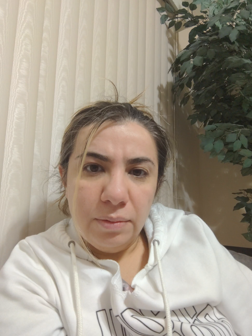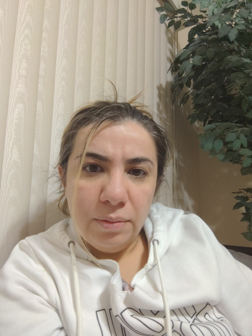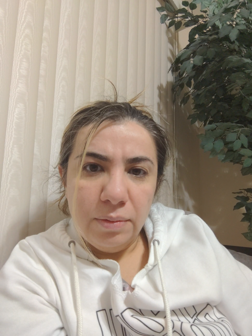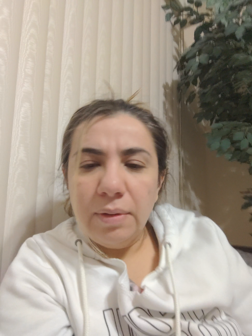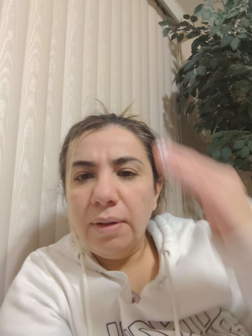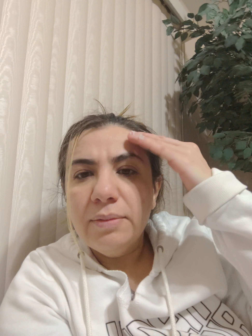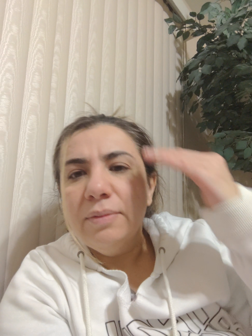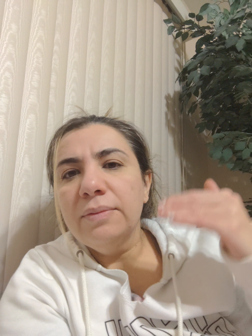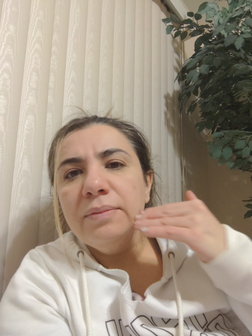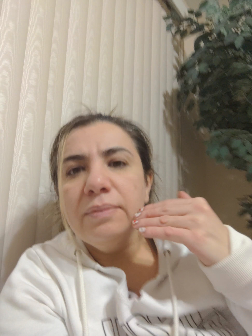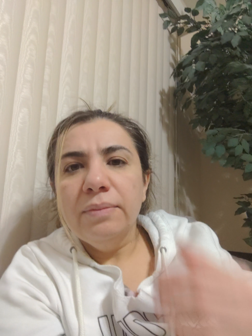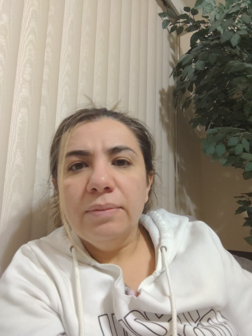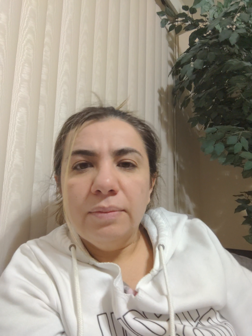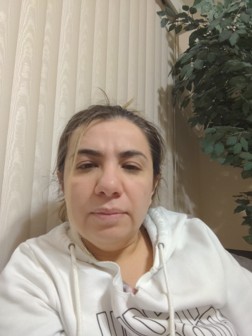head